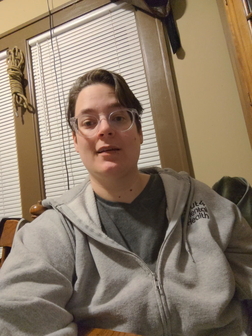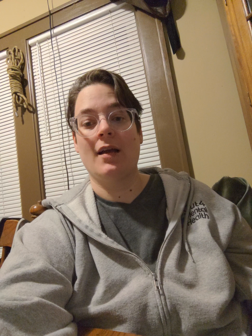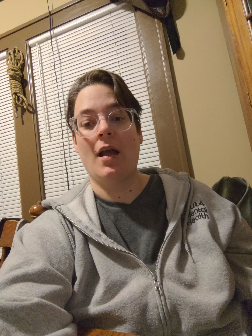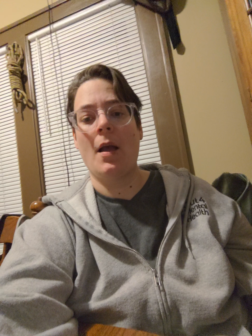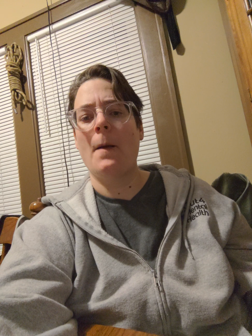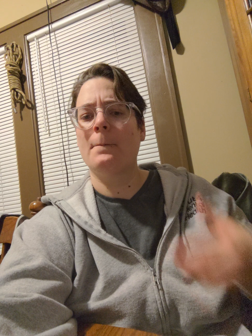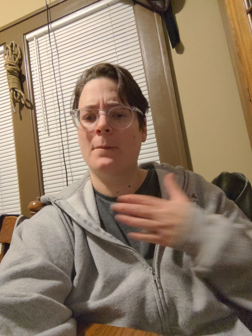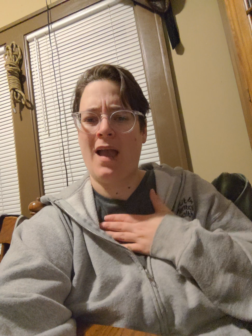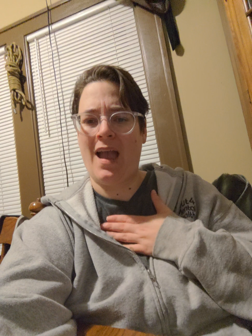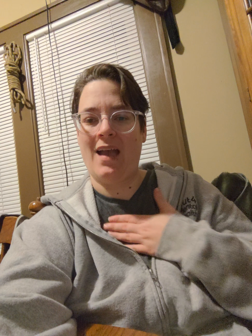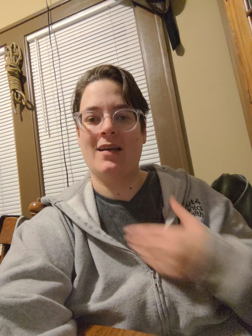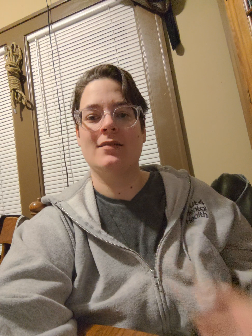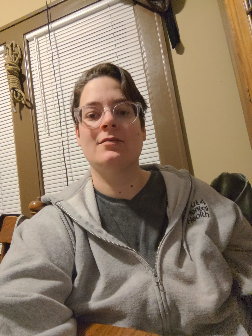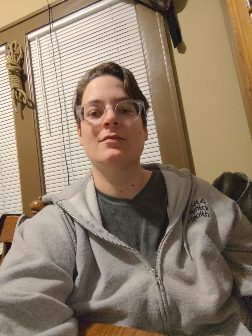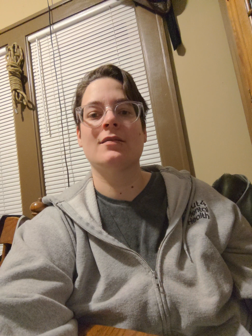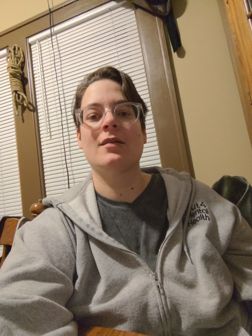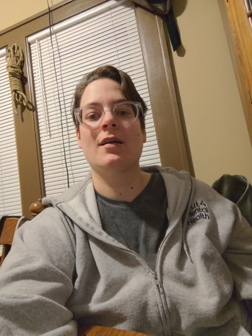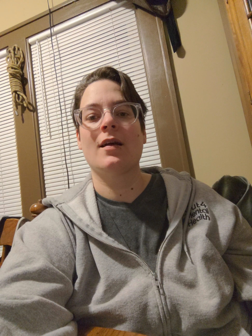my